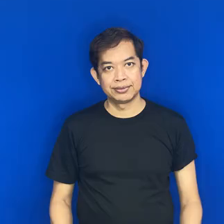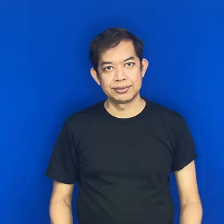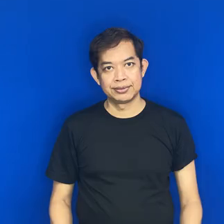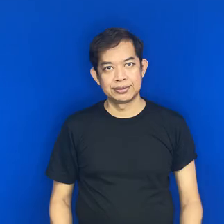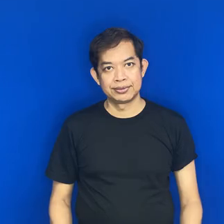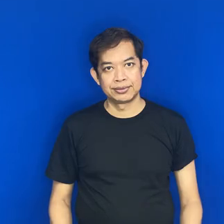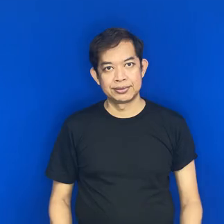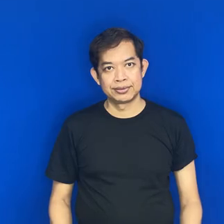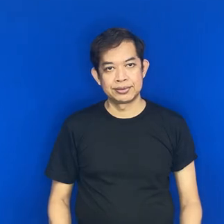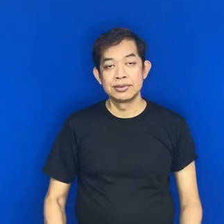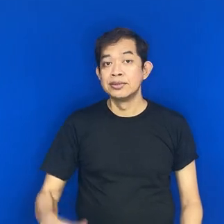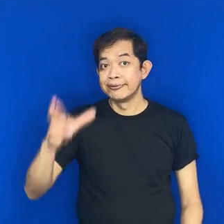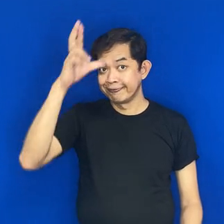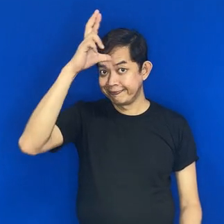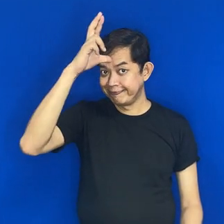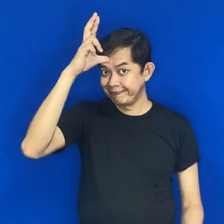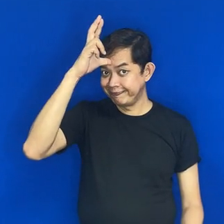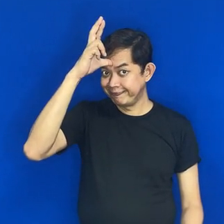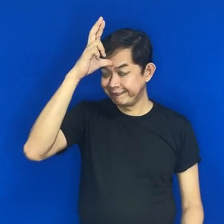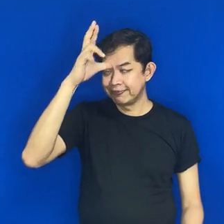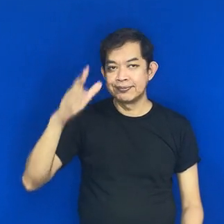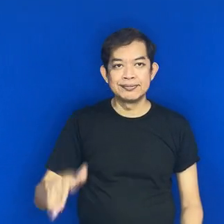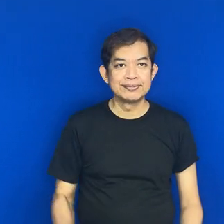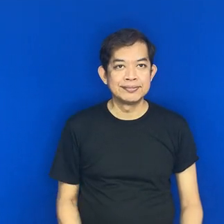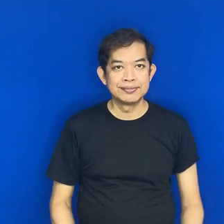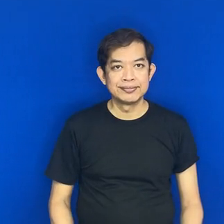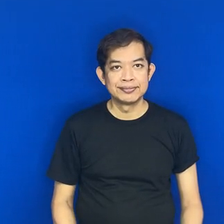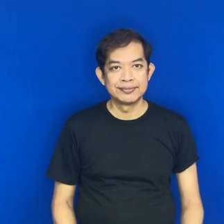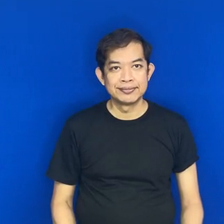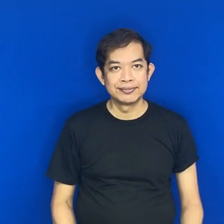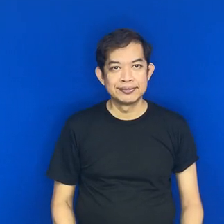chicken